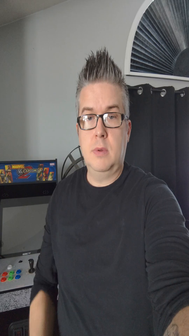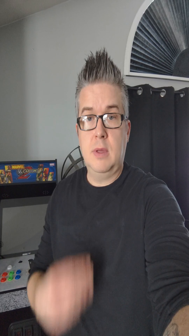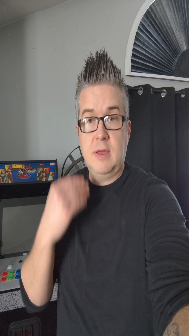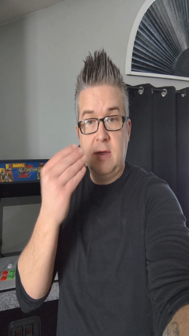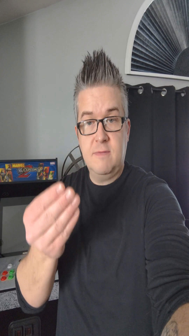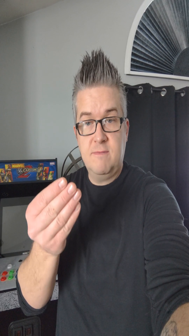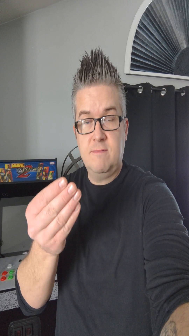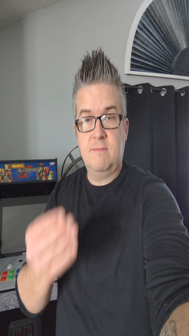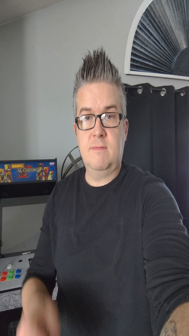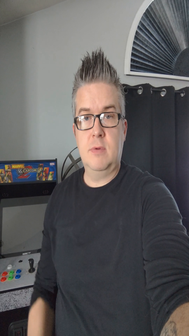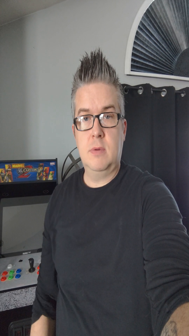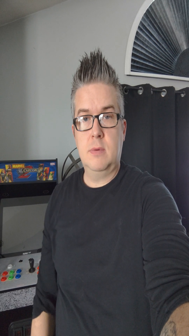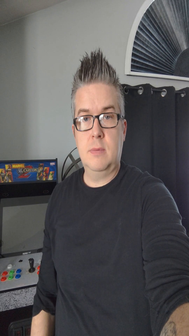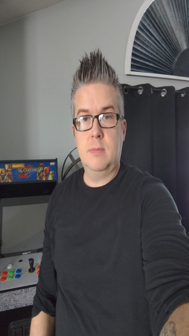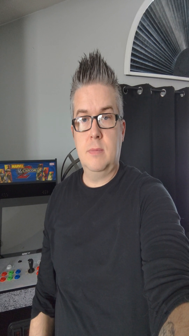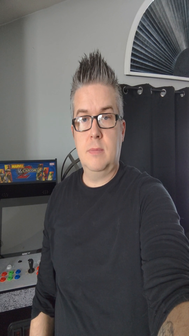give